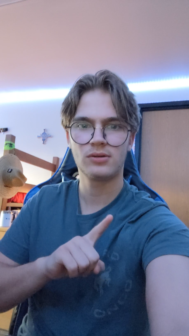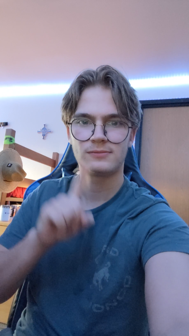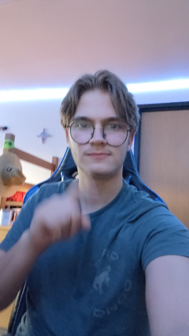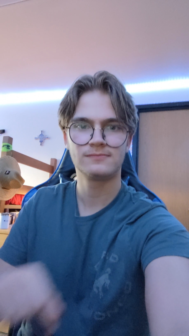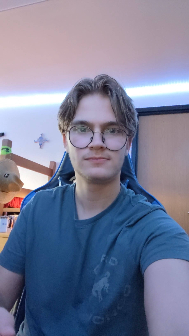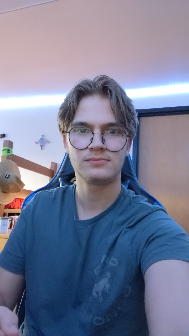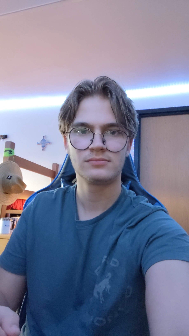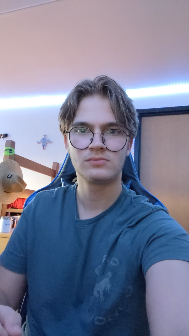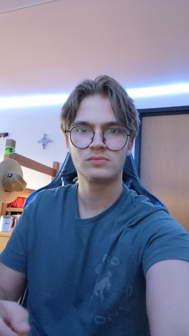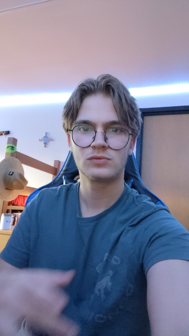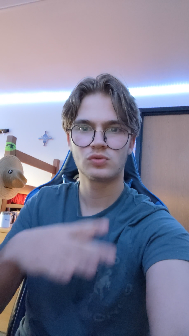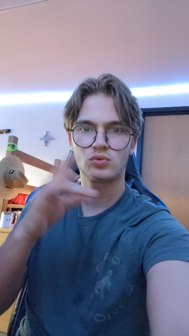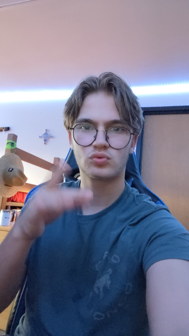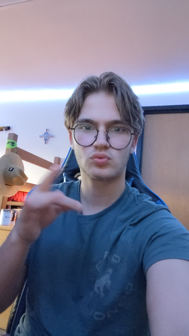choose